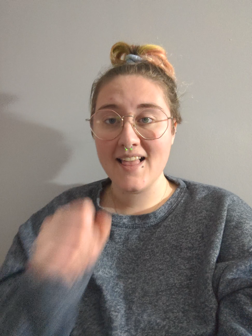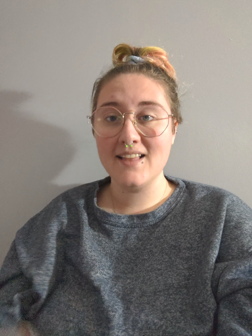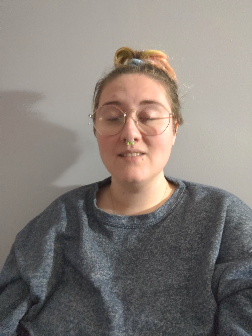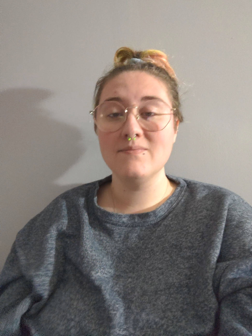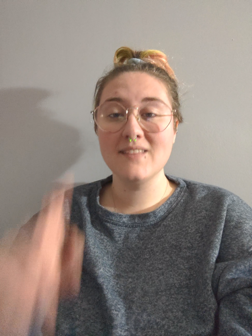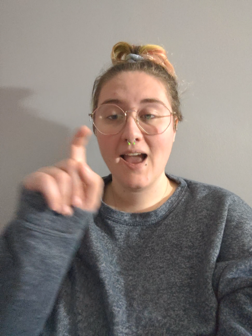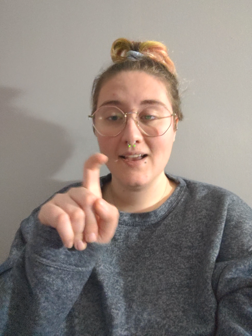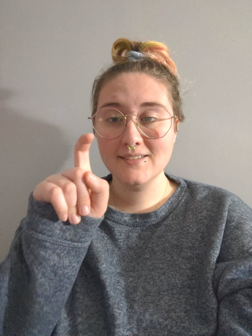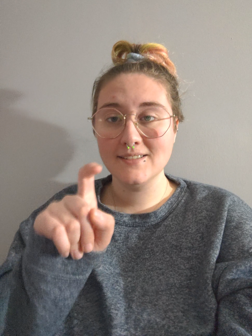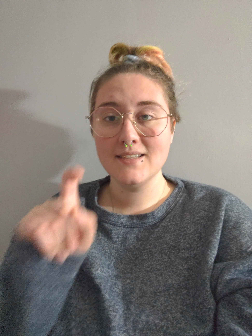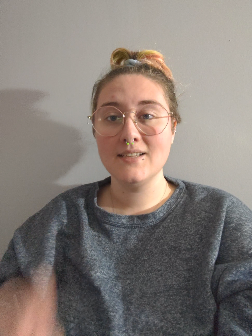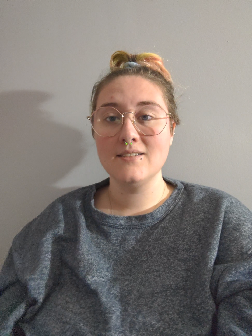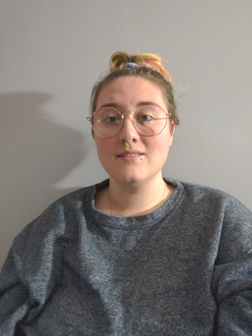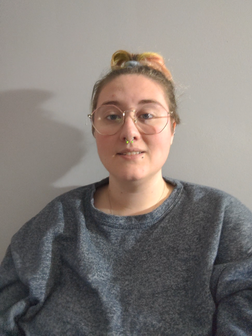closet